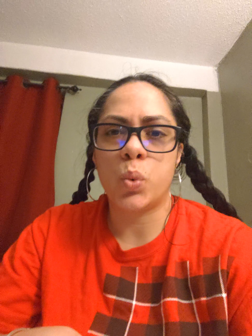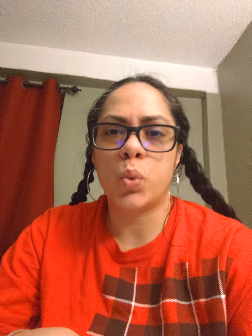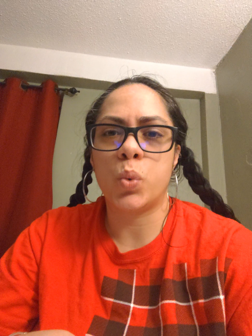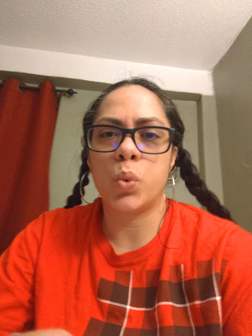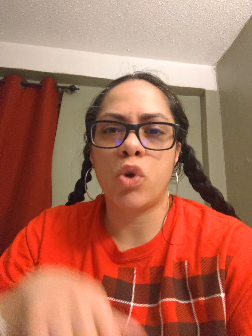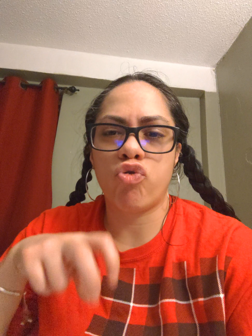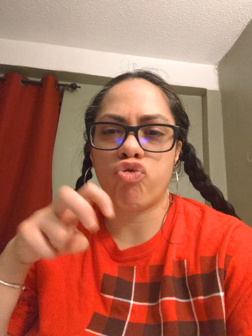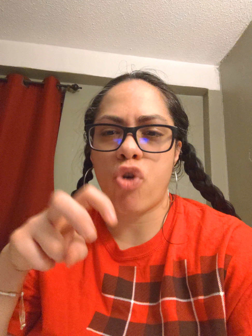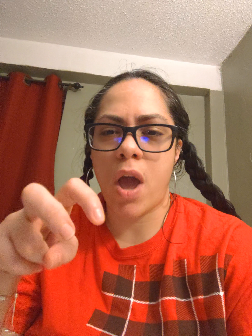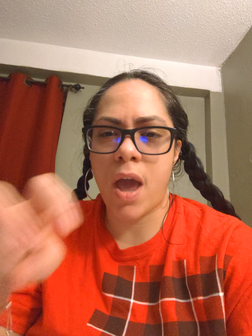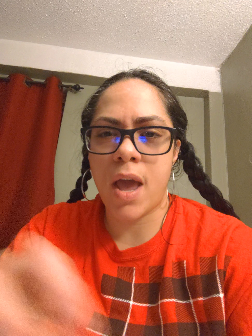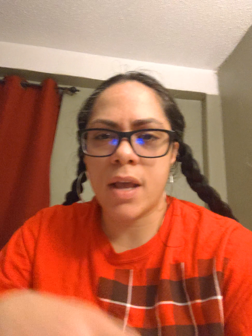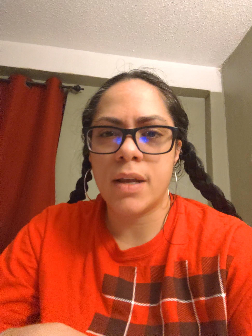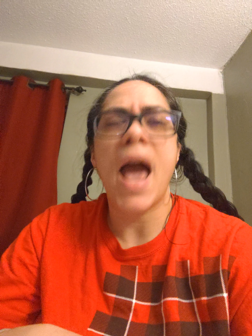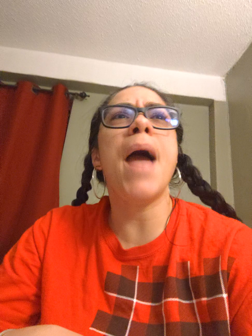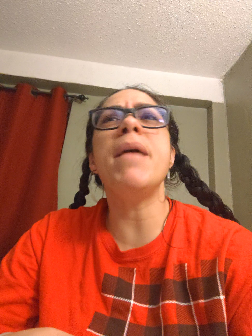ride